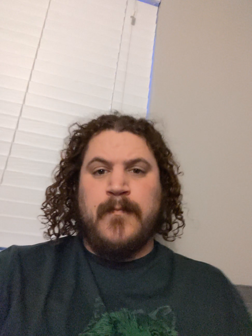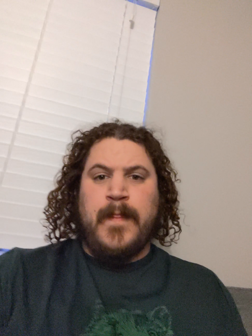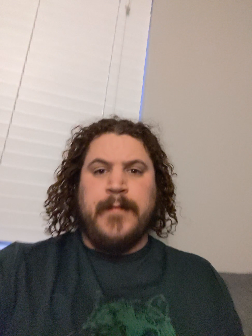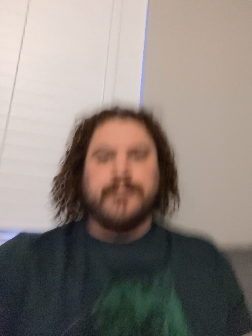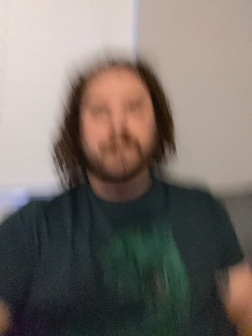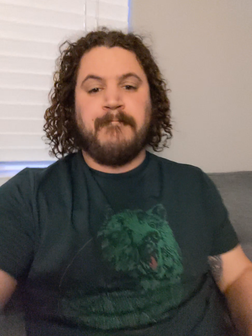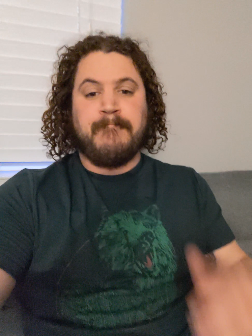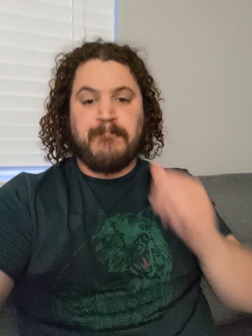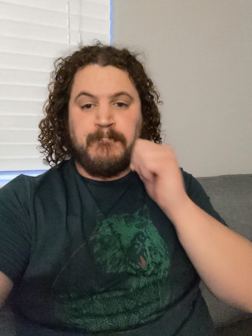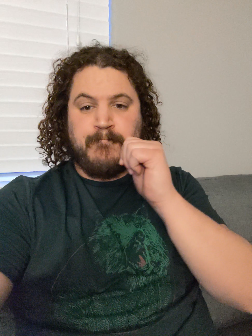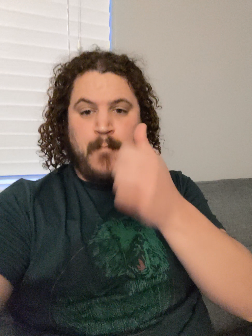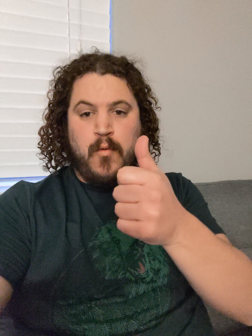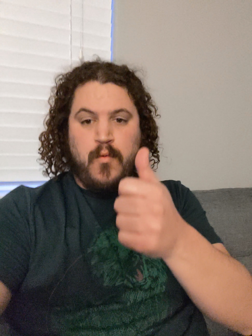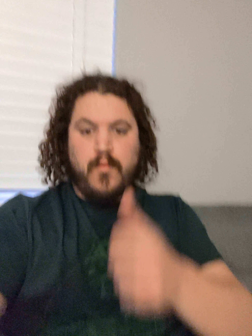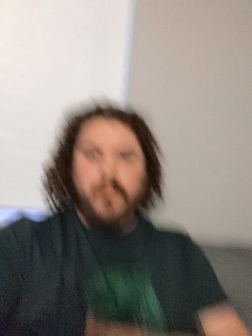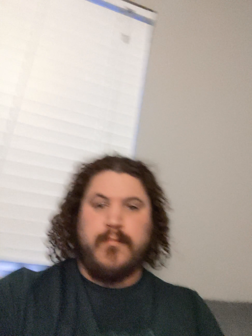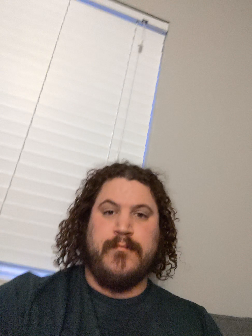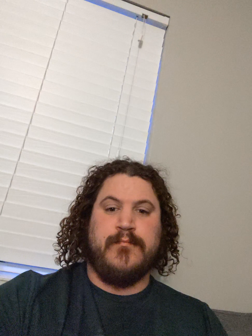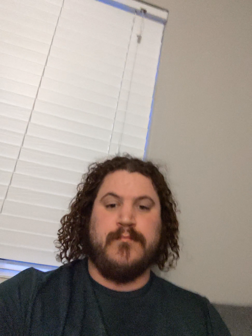tomorrow